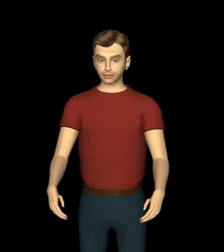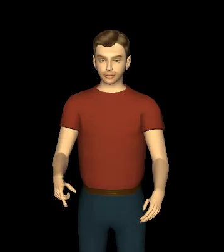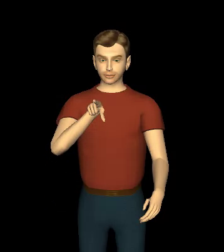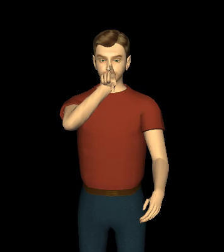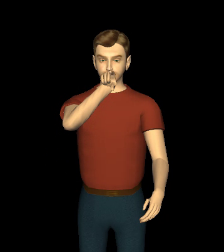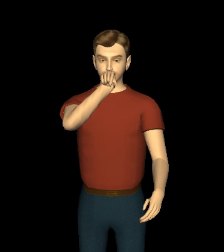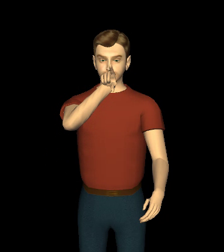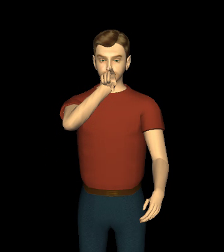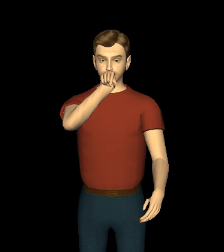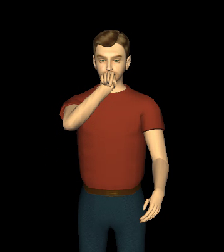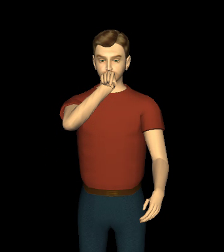دجاجة